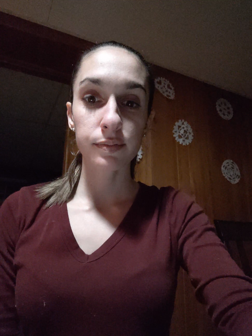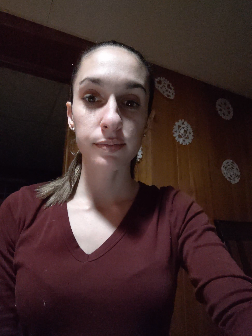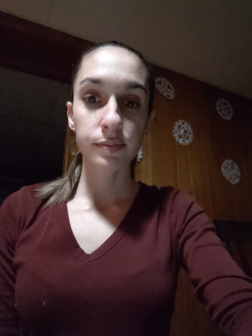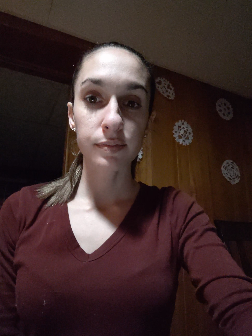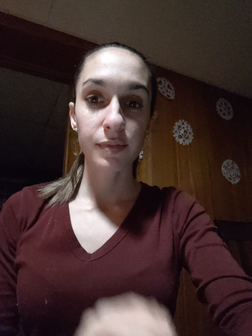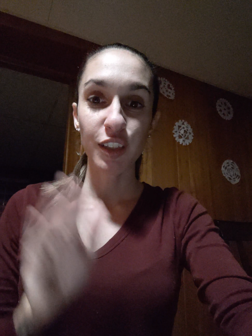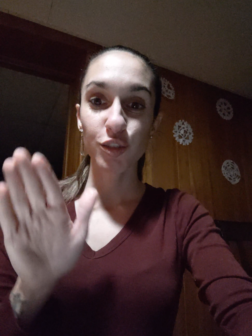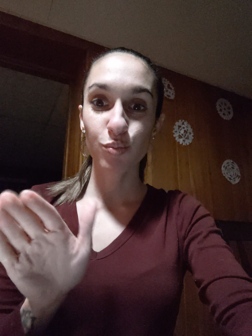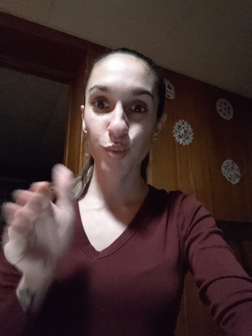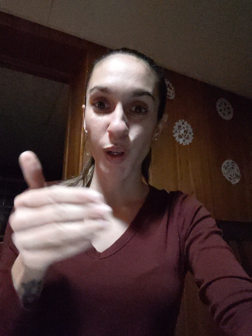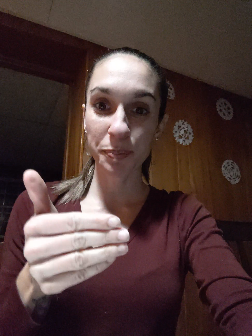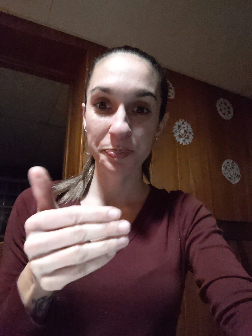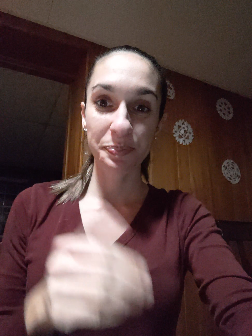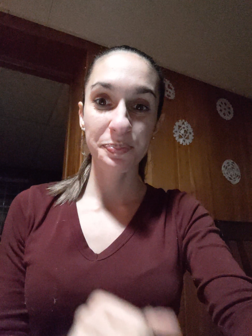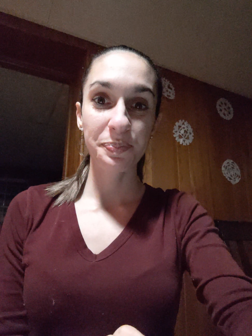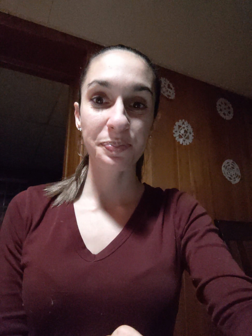room